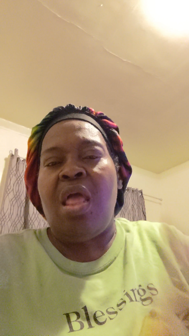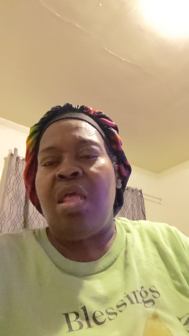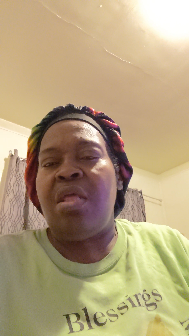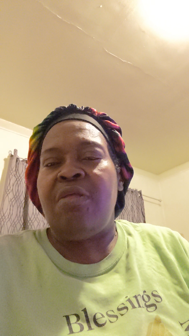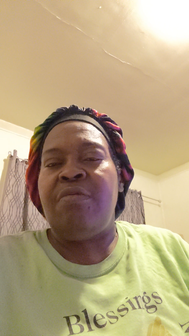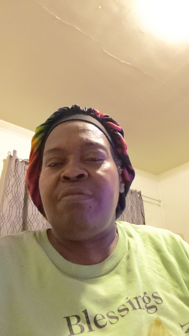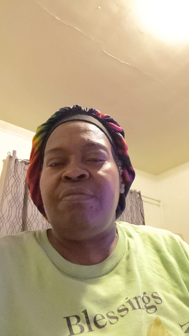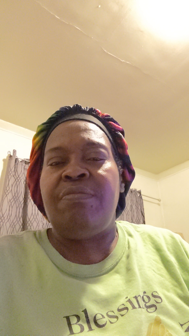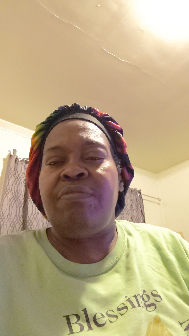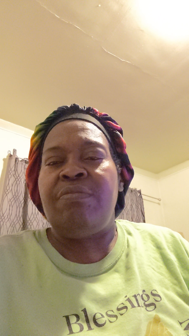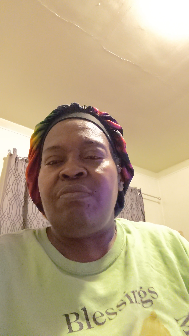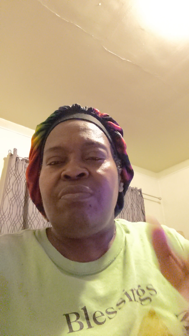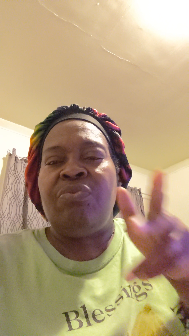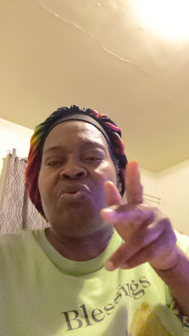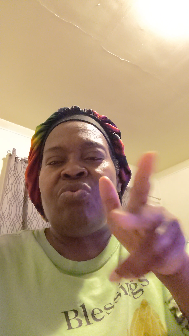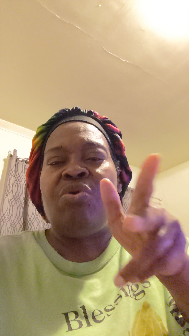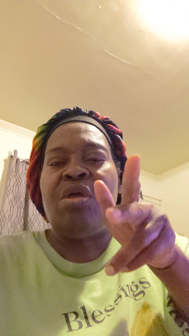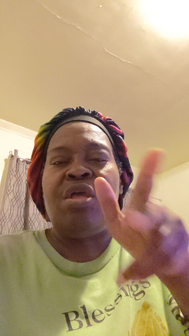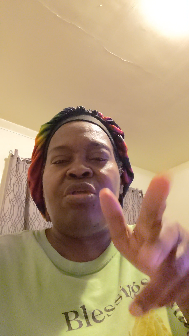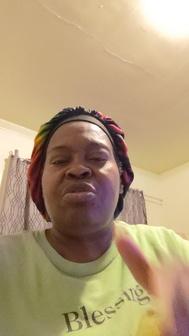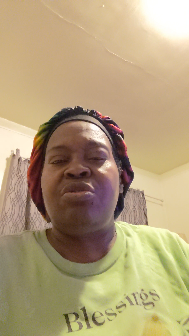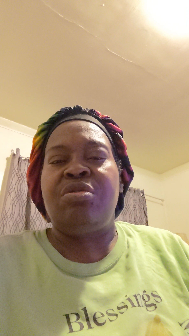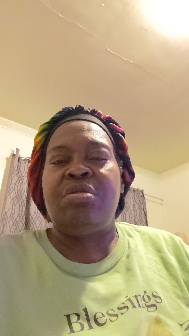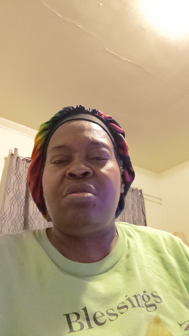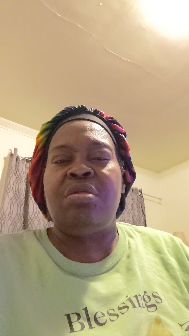garage